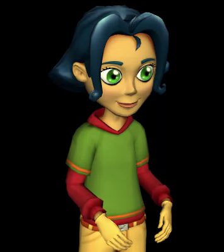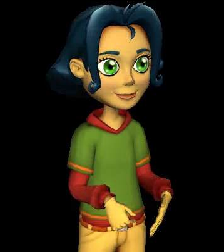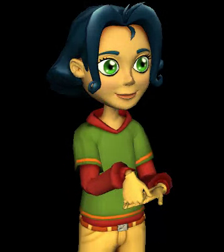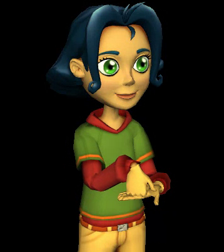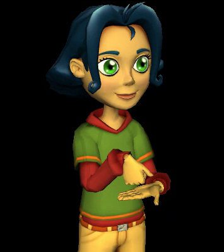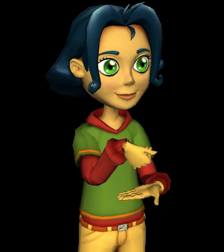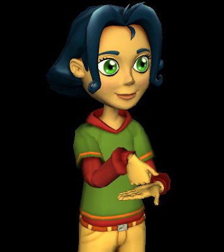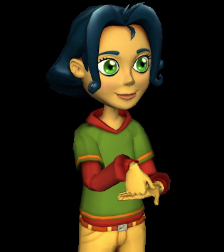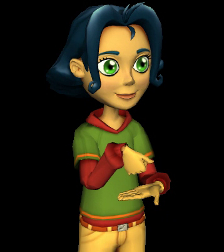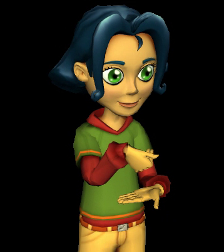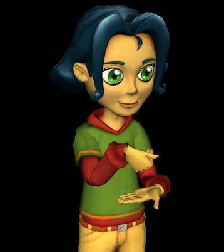حساء